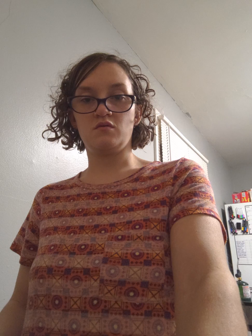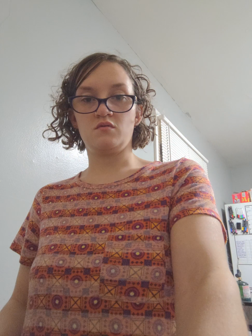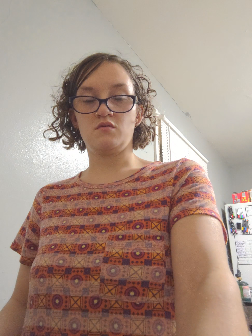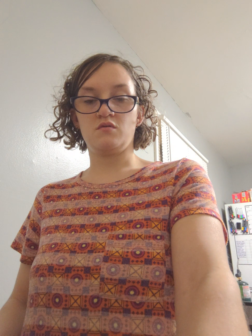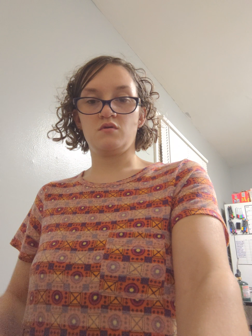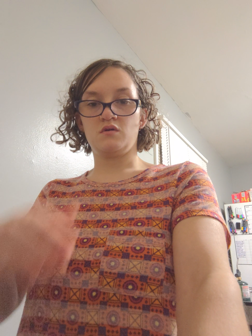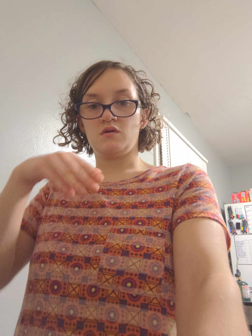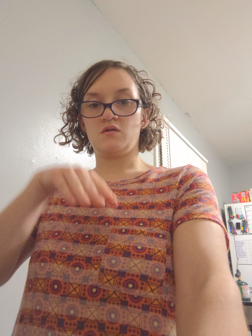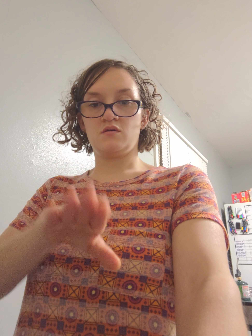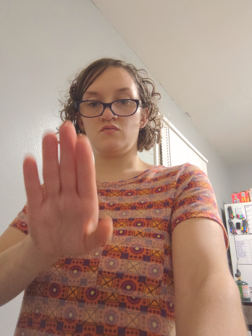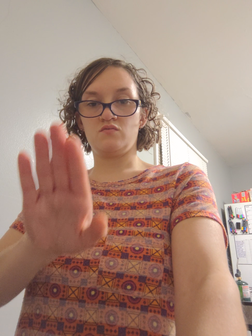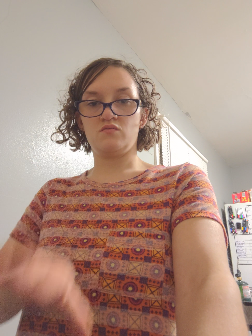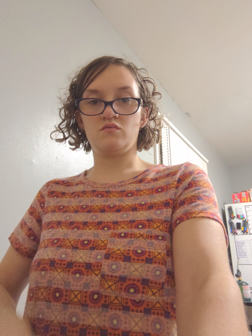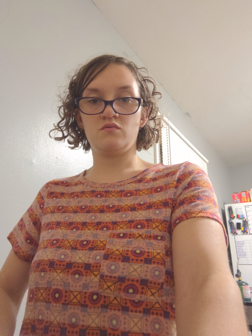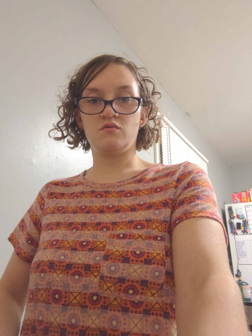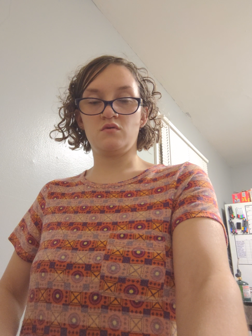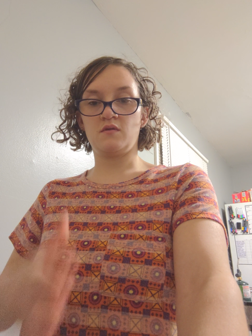into